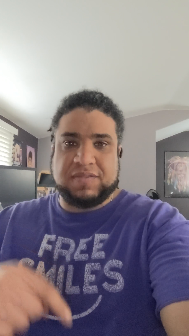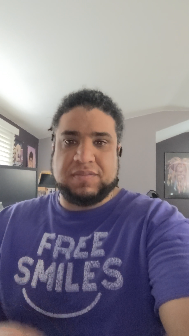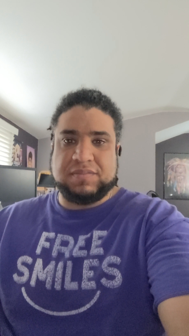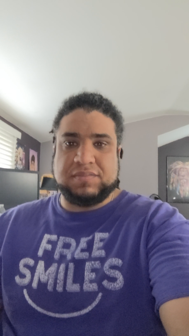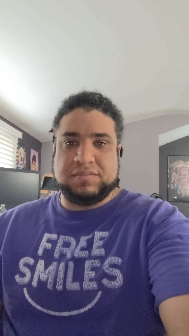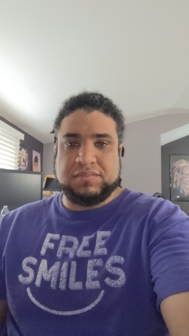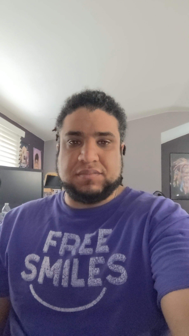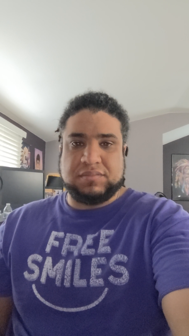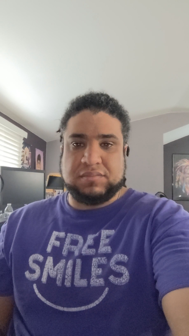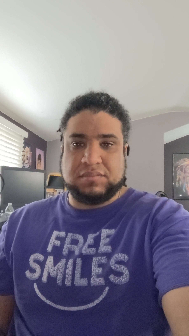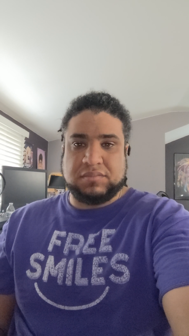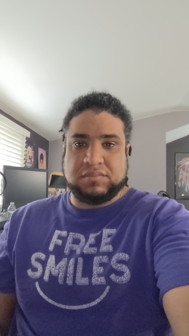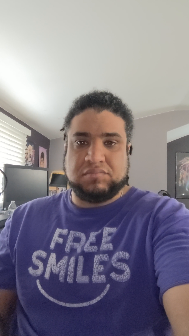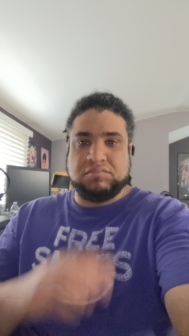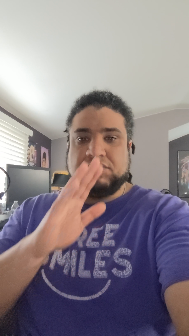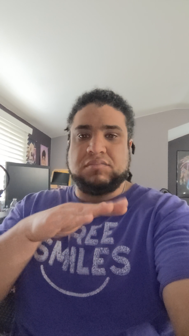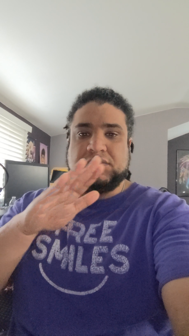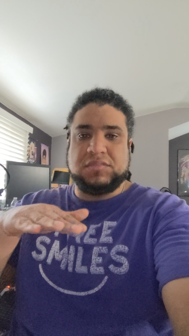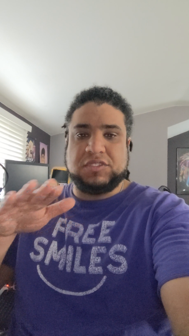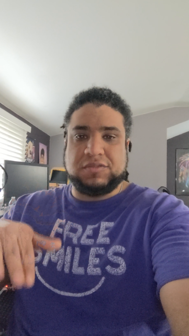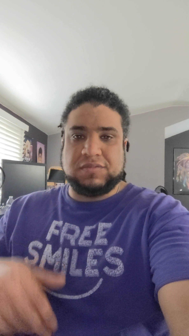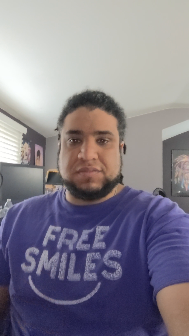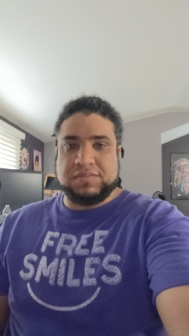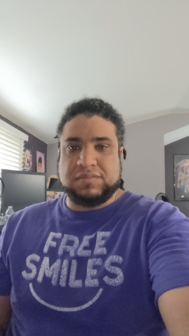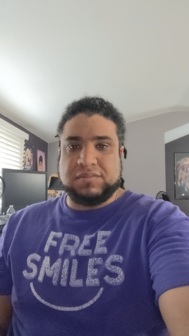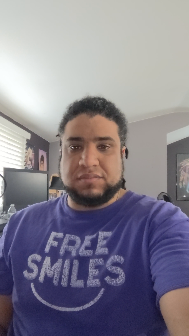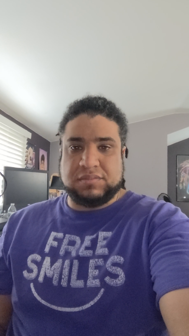children